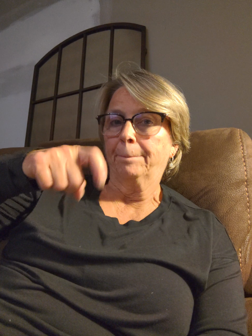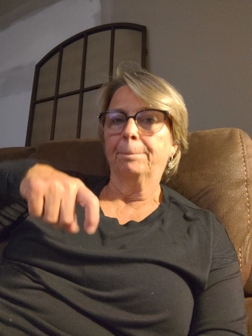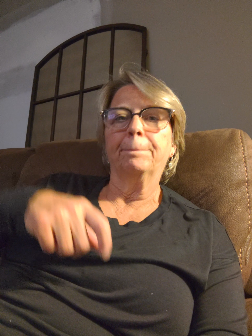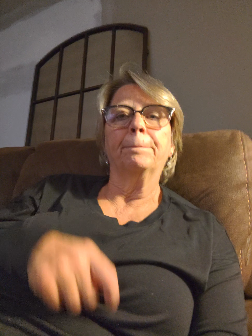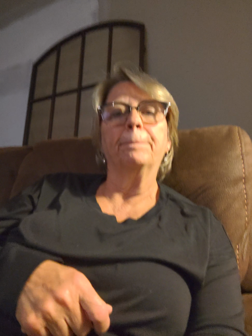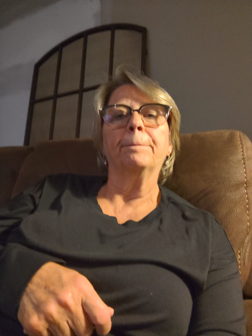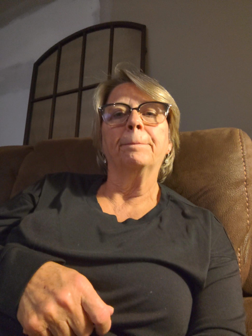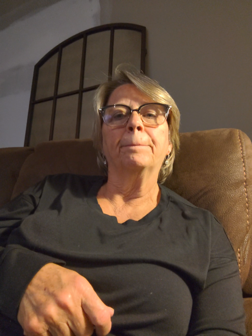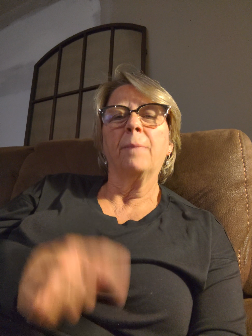time